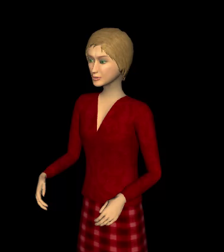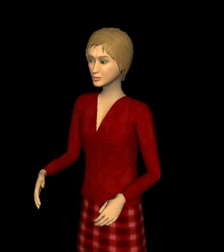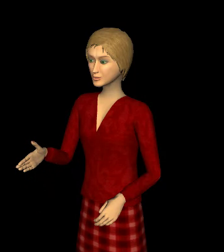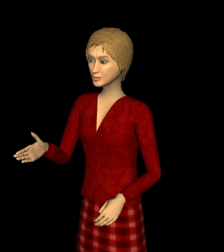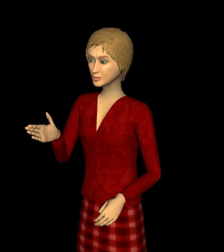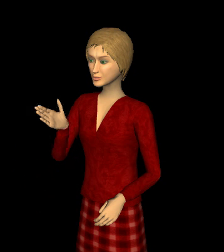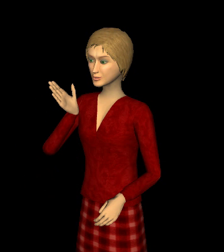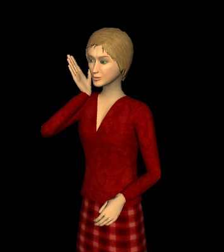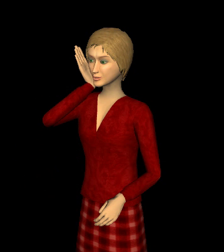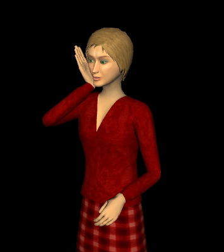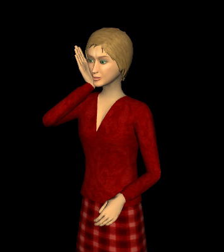ينام